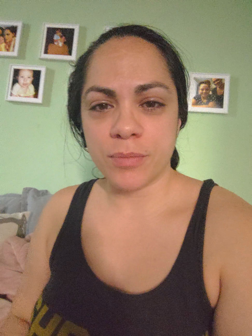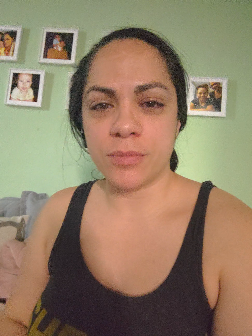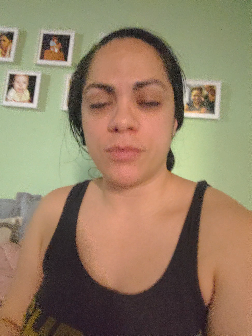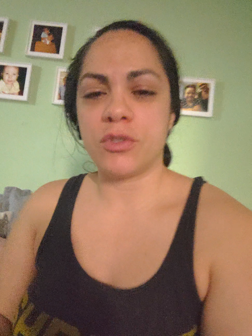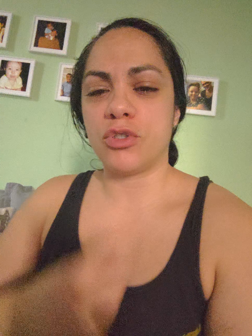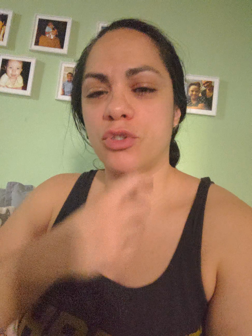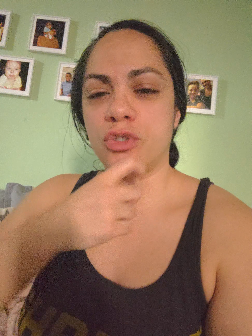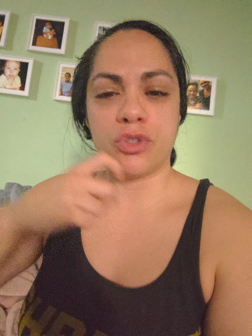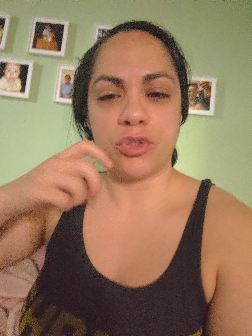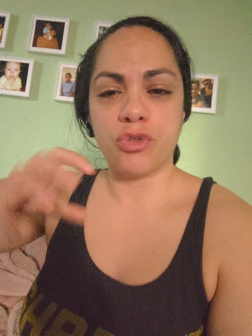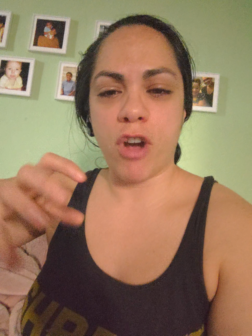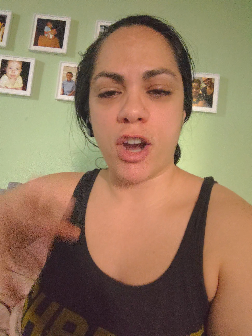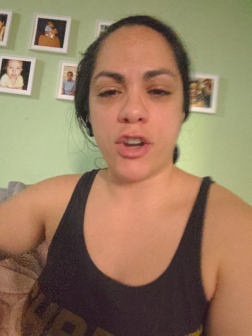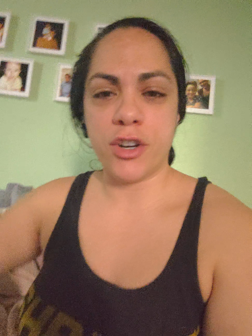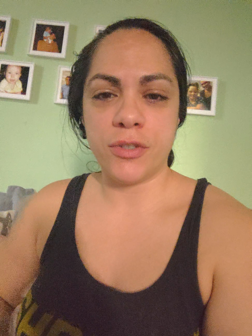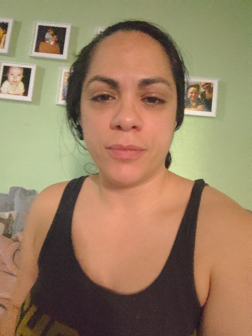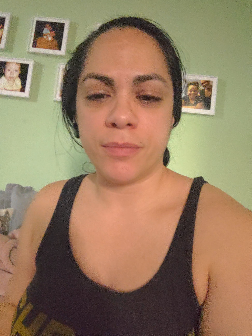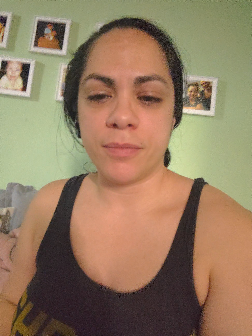dryer